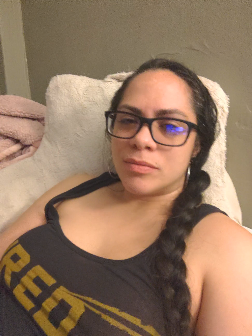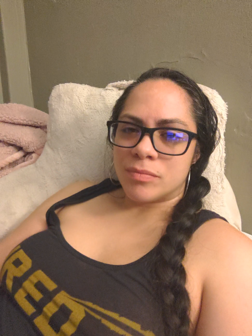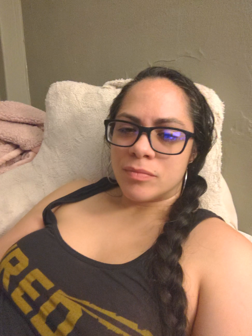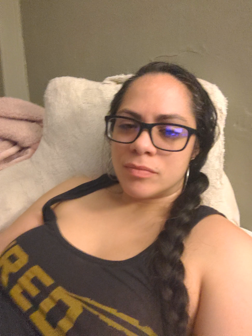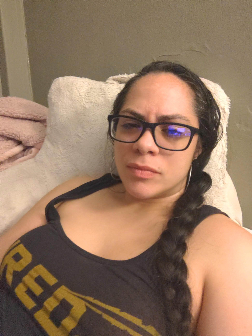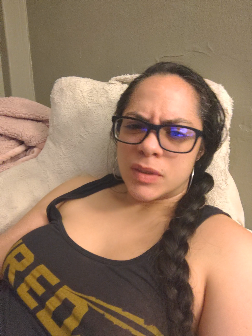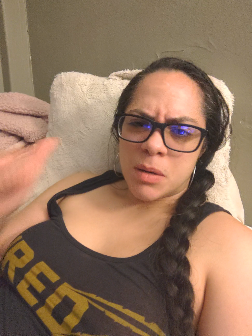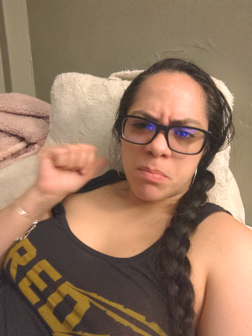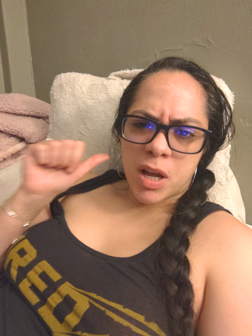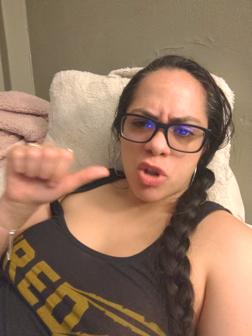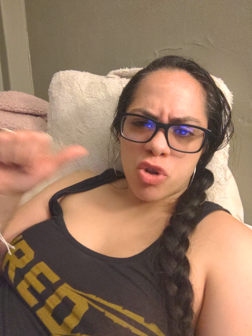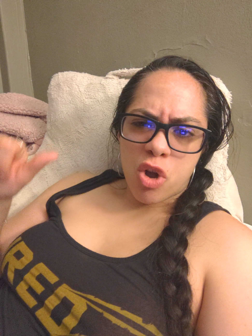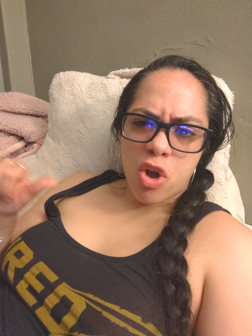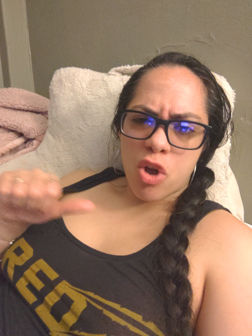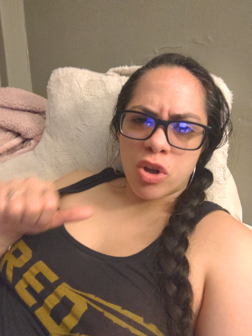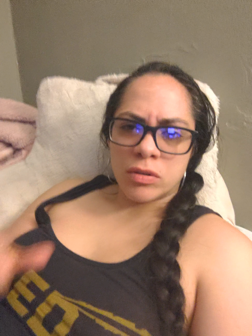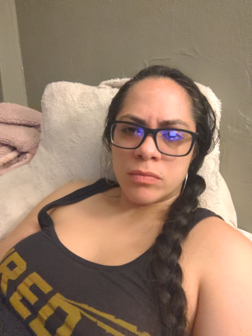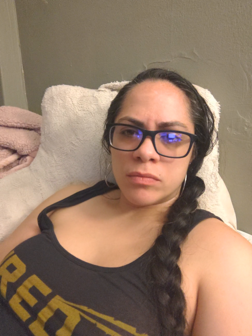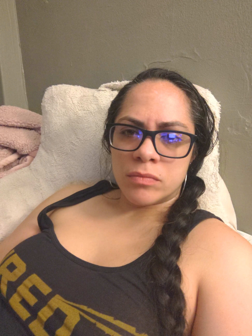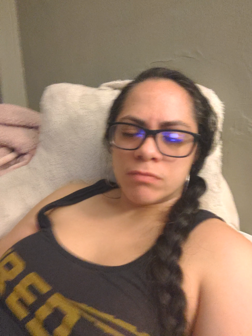backyard